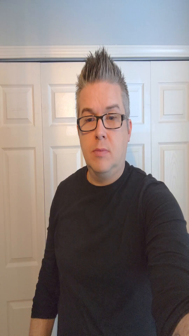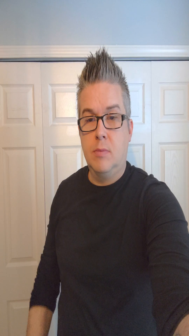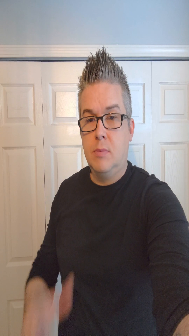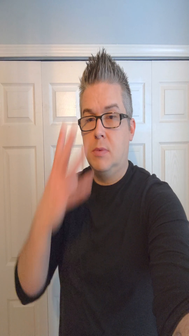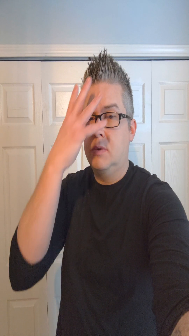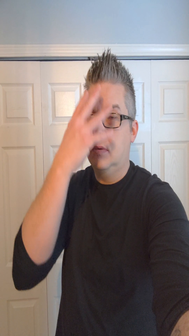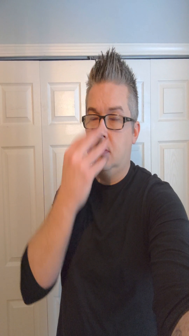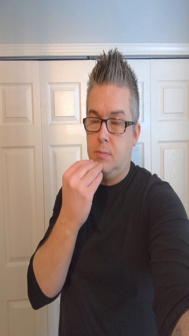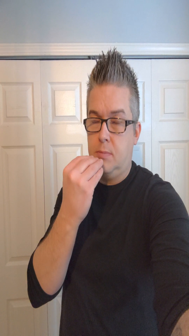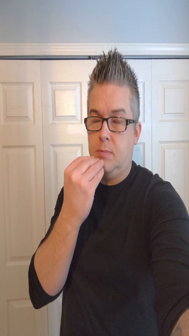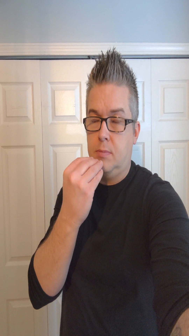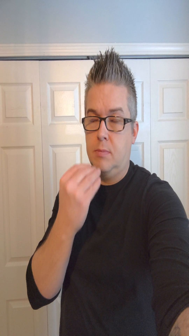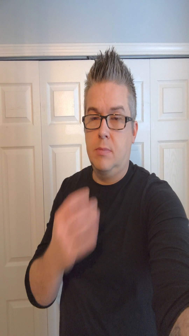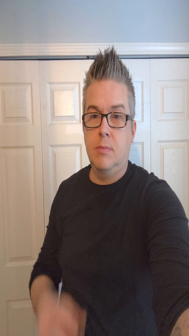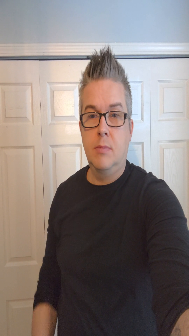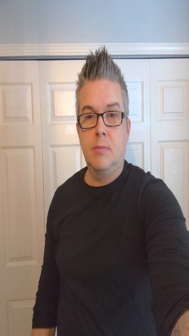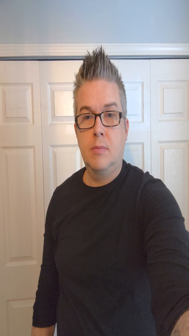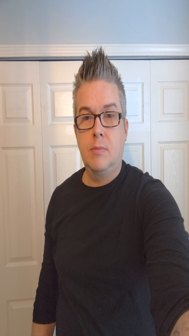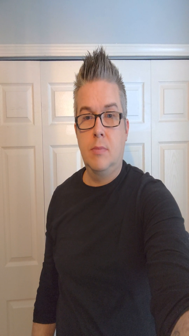sleep